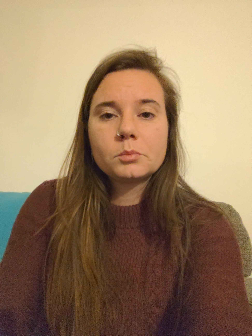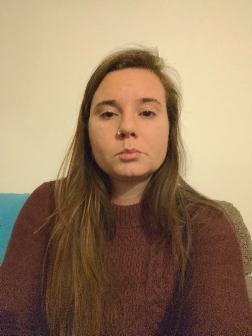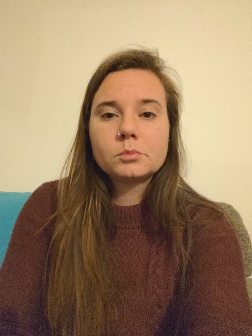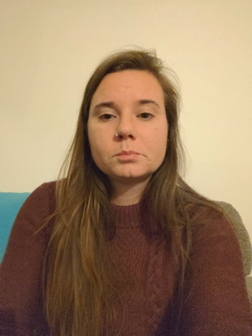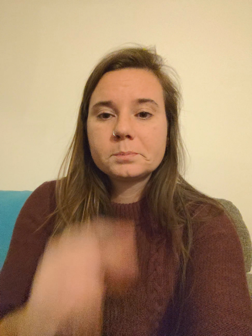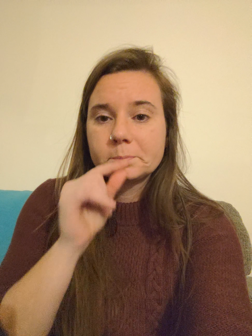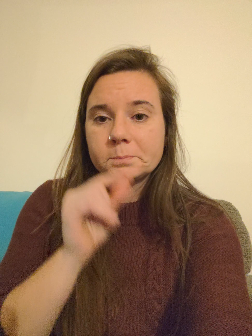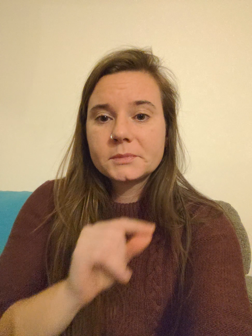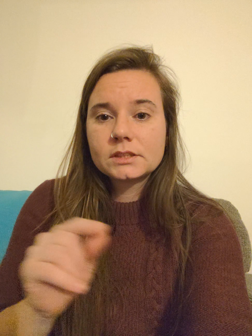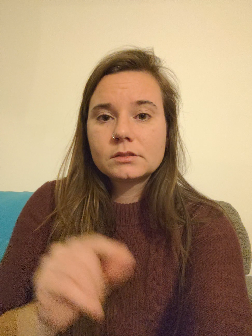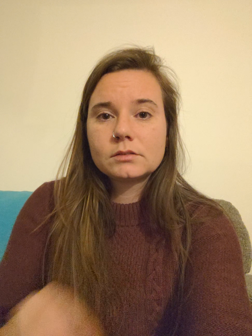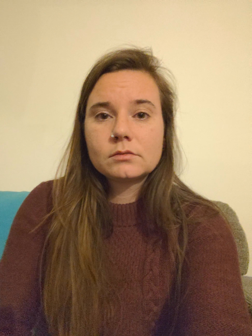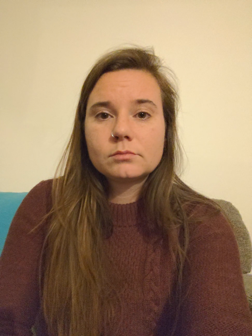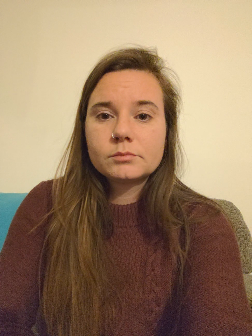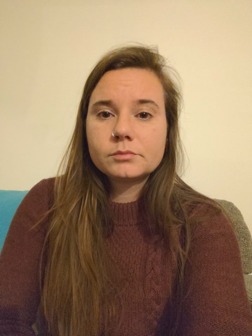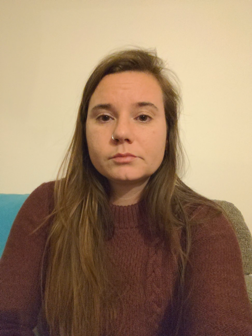pencil